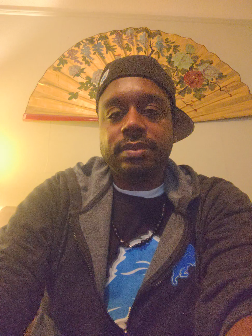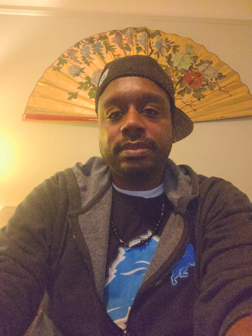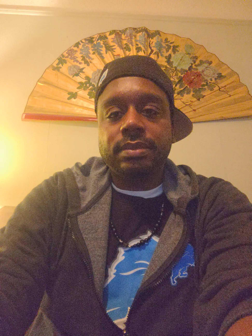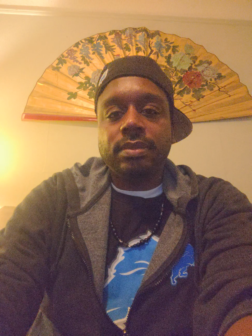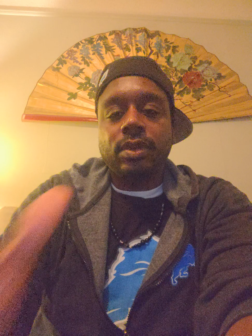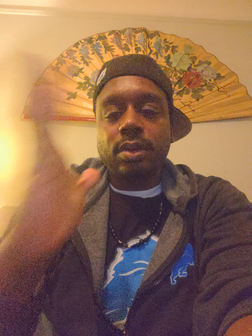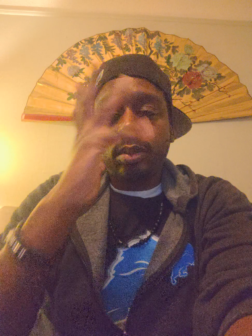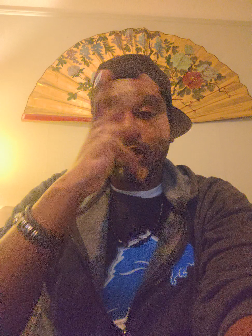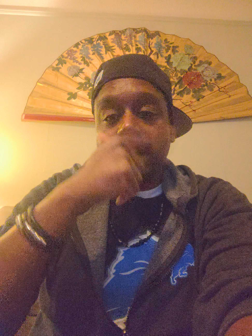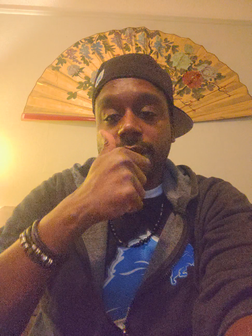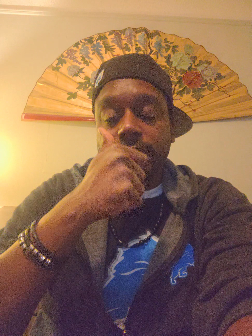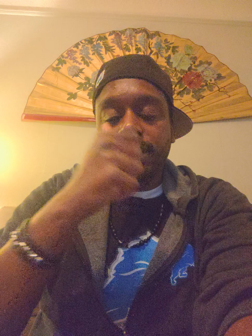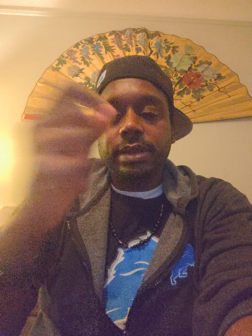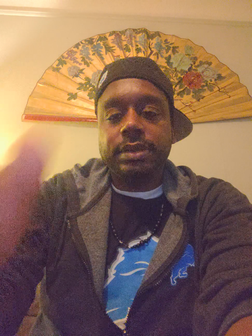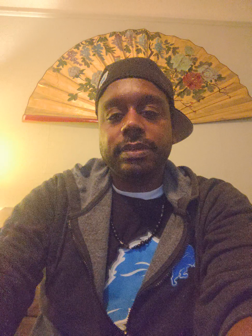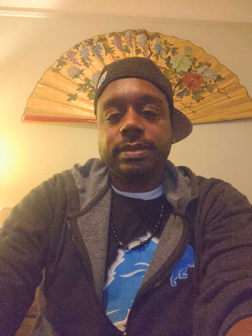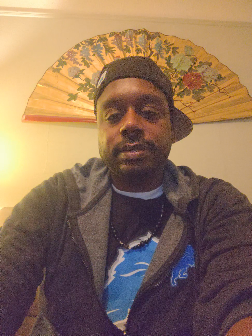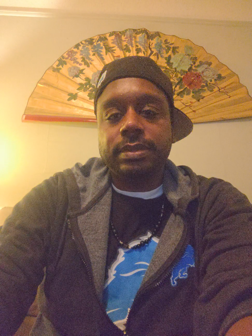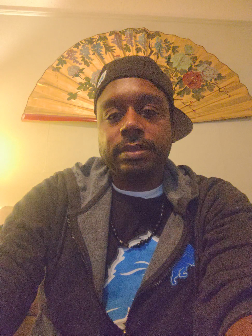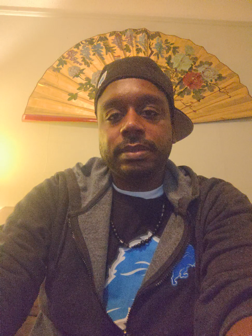pretty